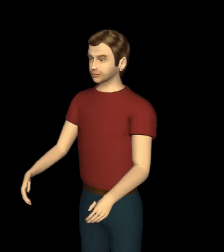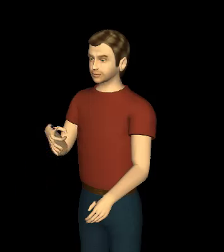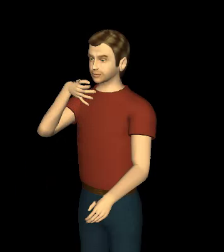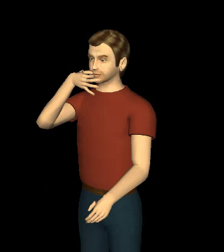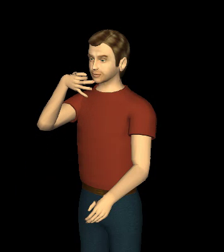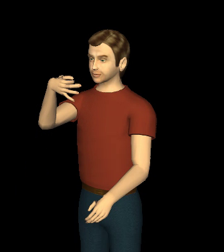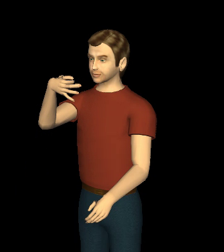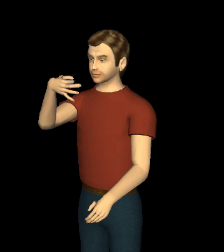يقول